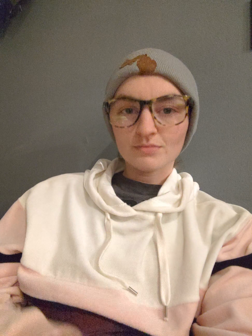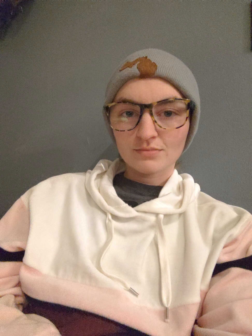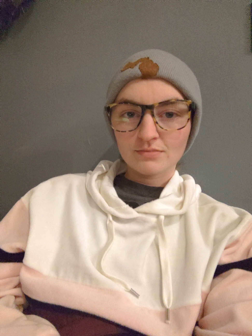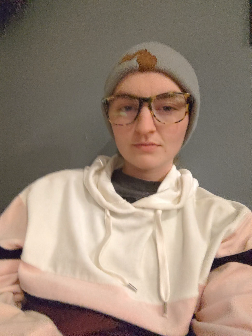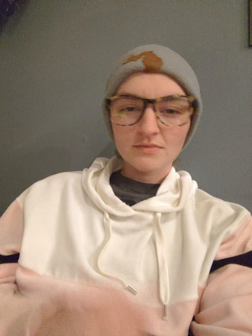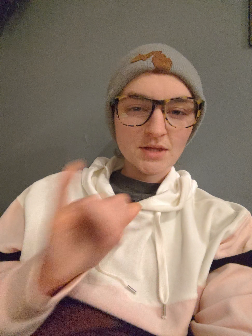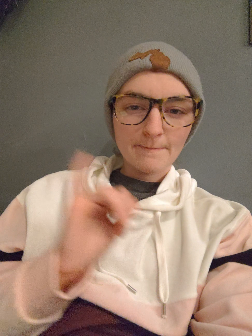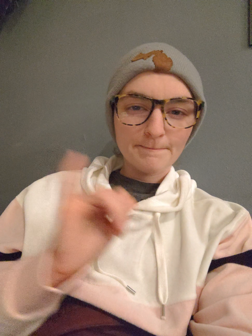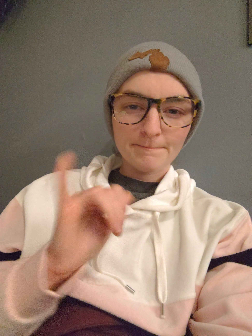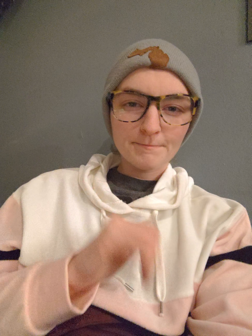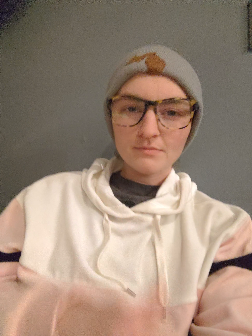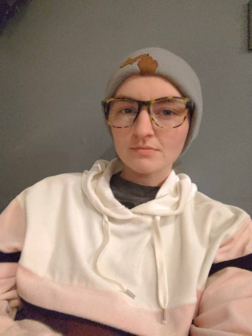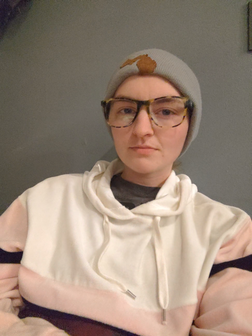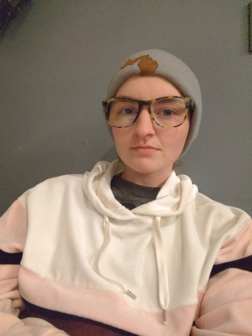same